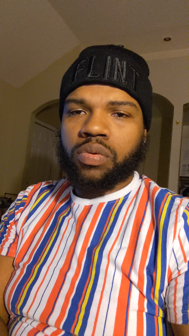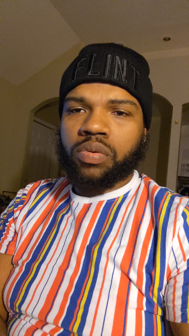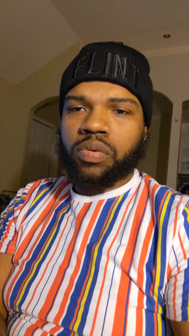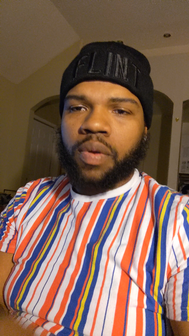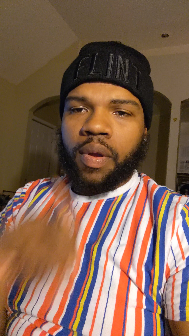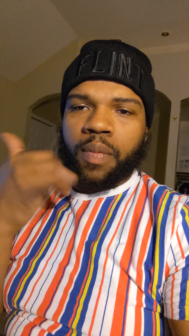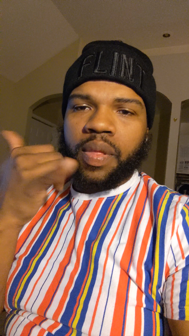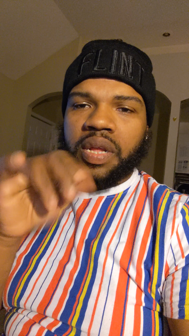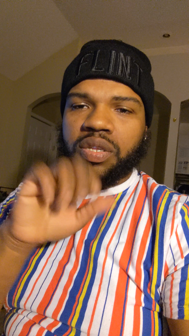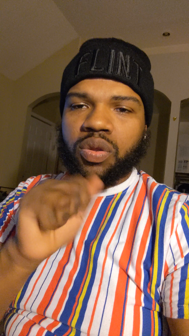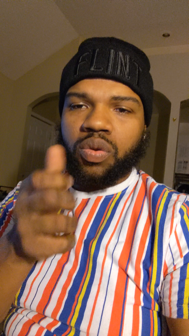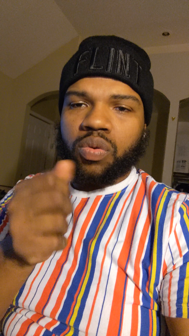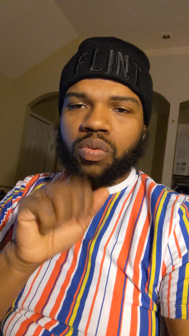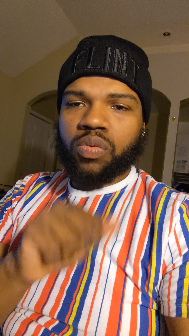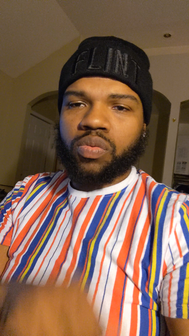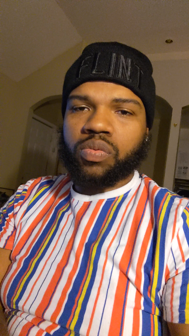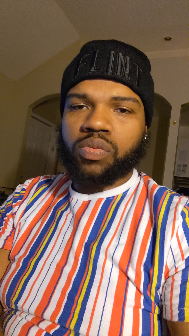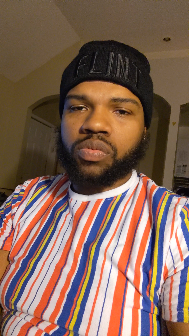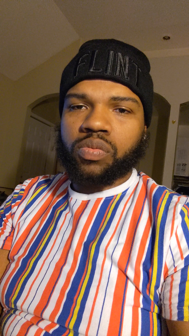play dough